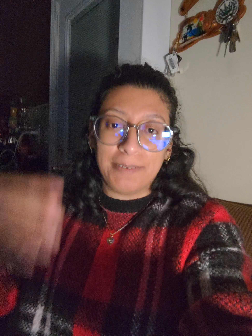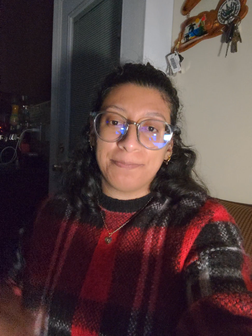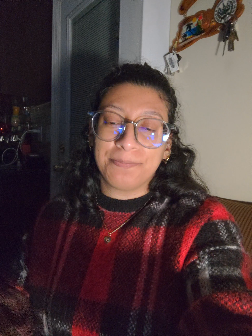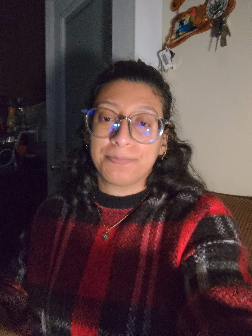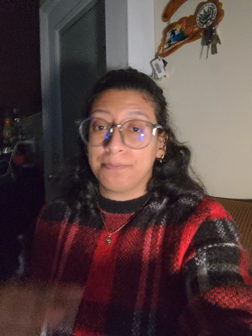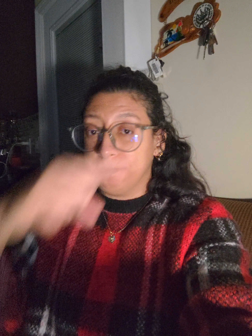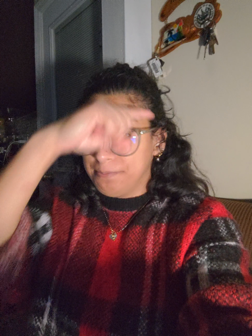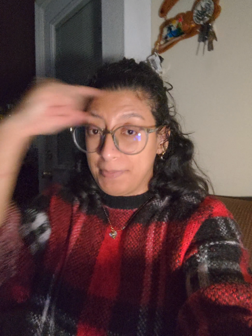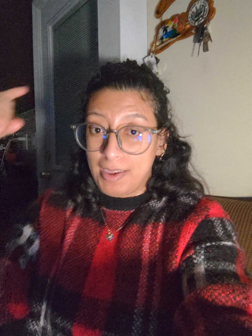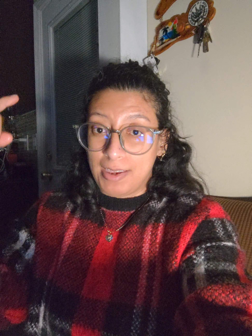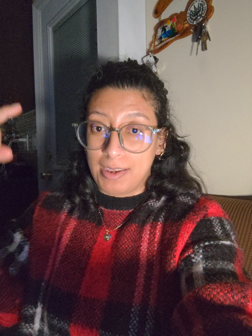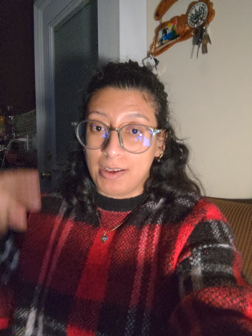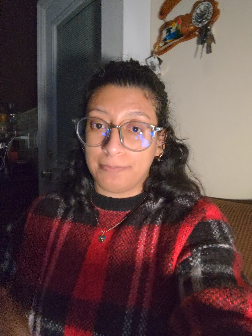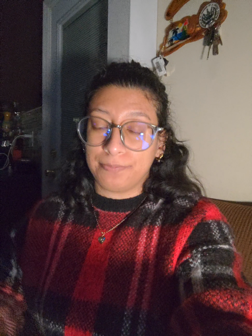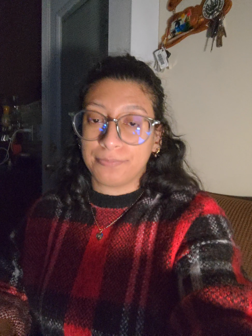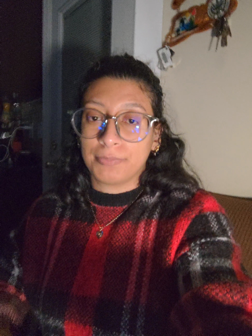black